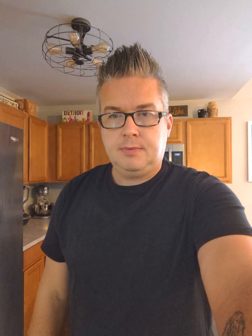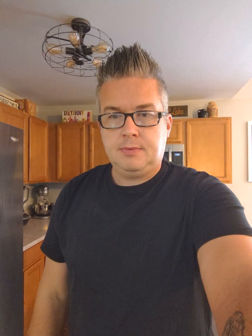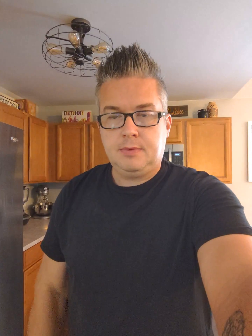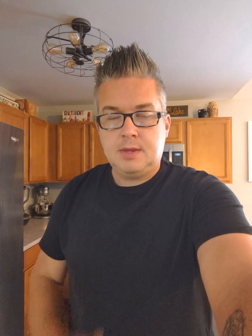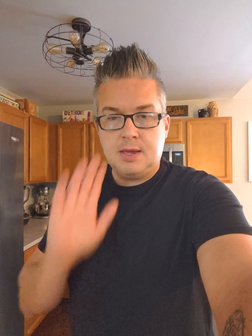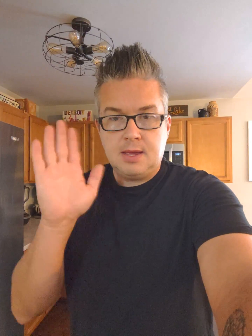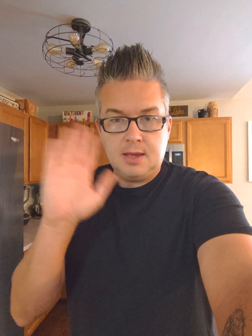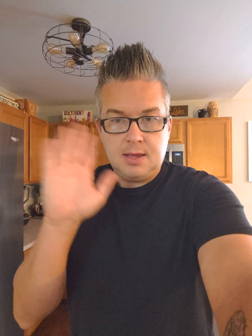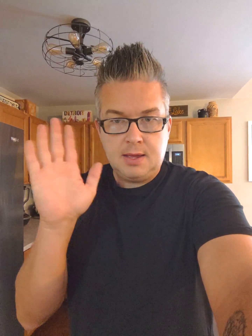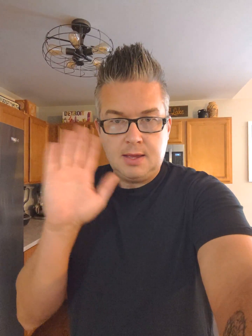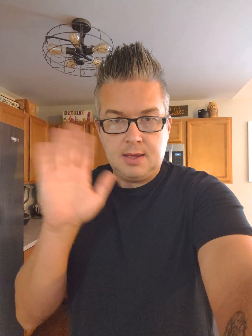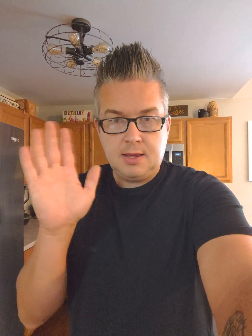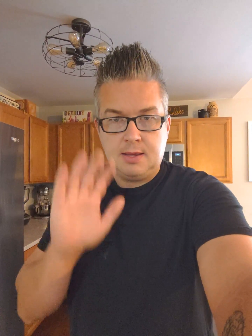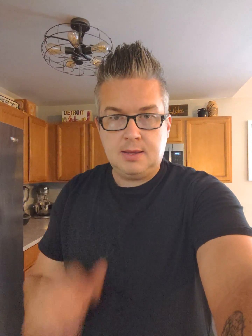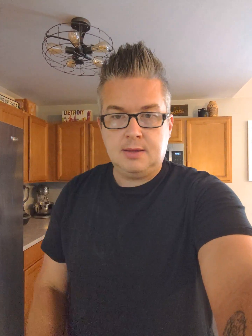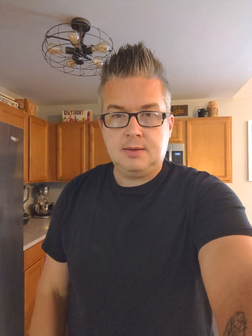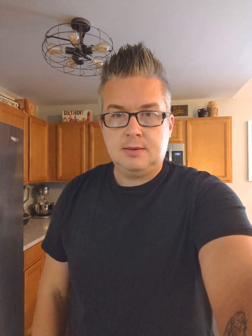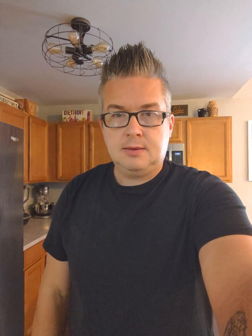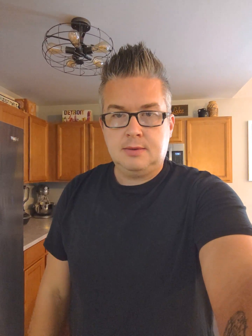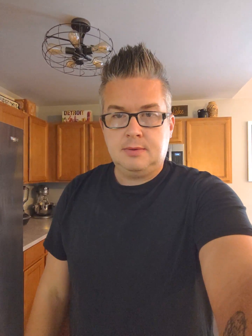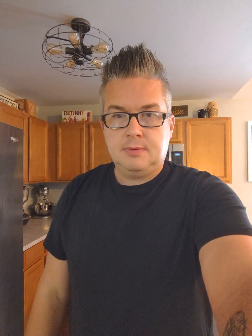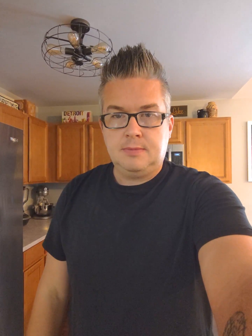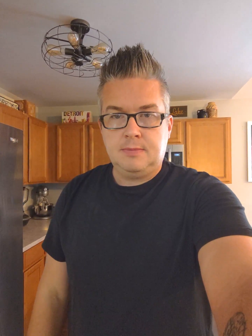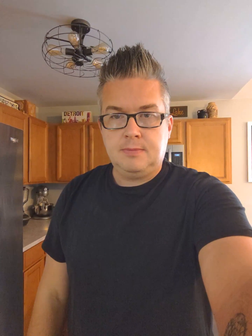hi